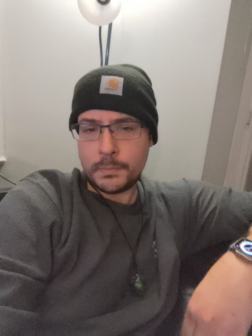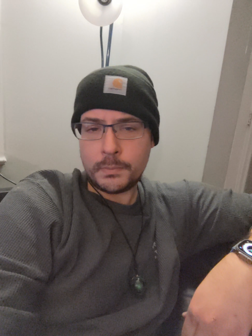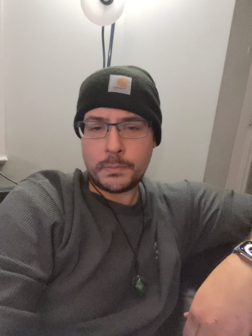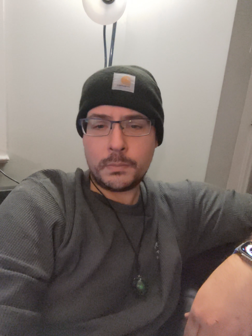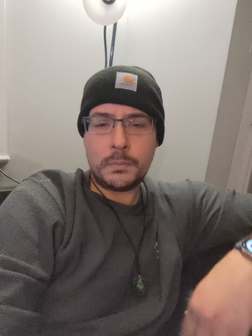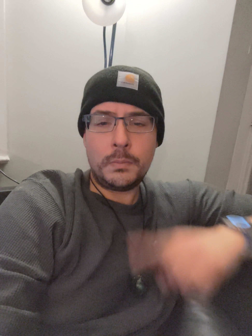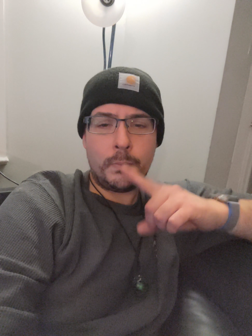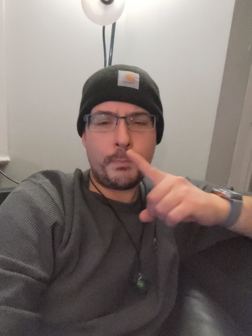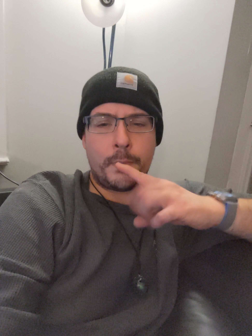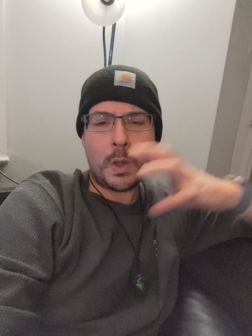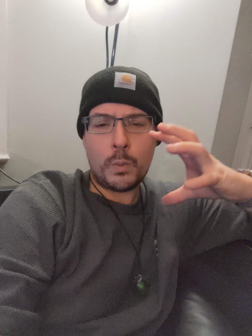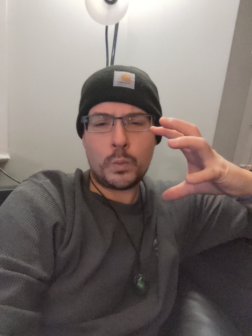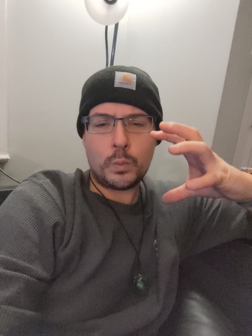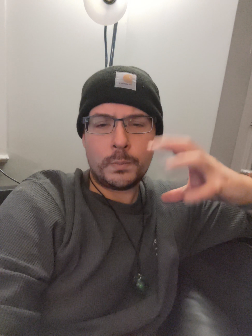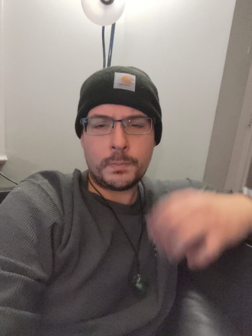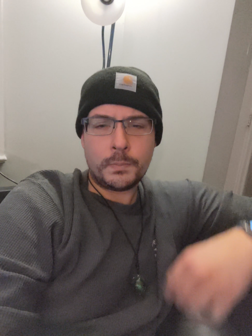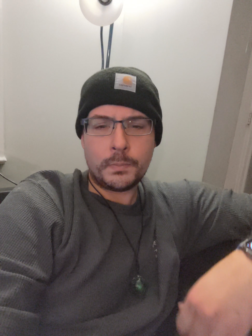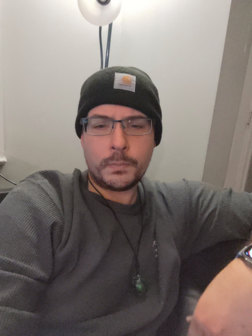balloon